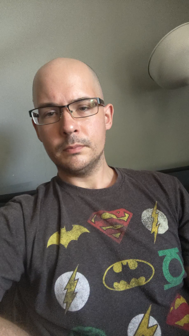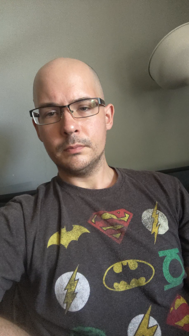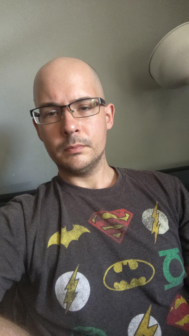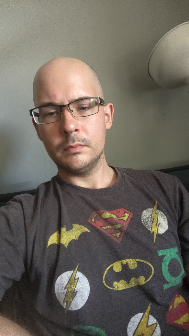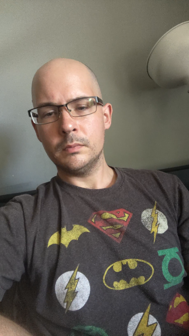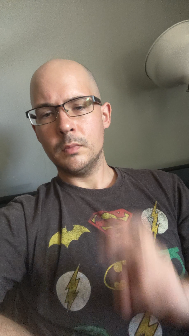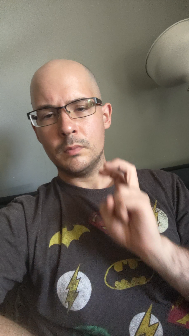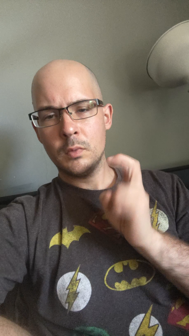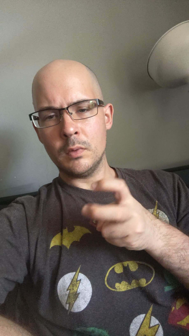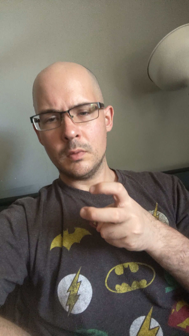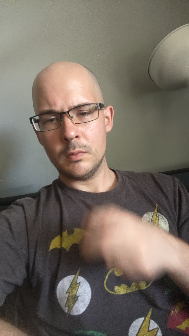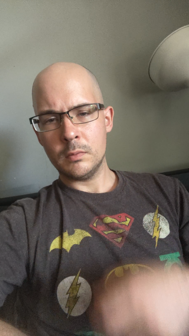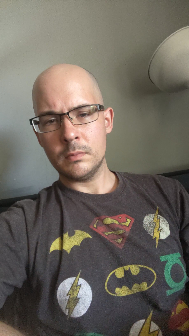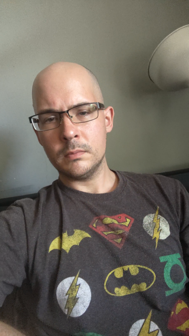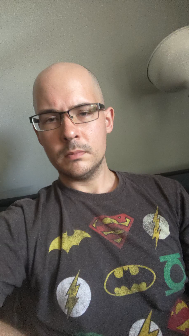hard